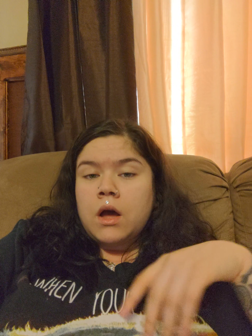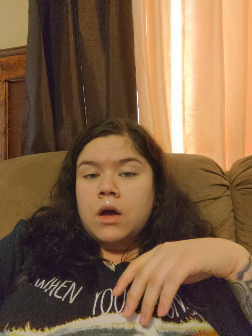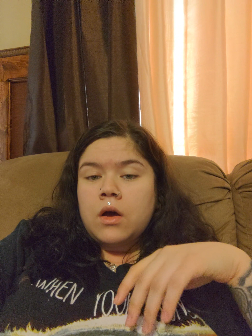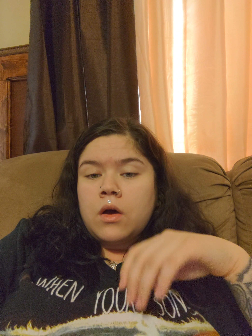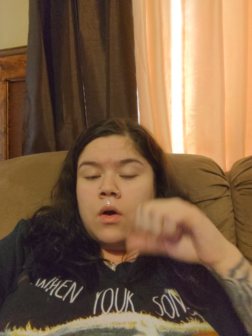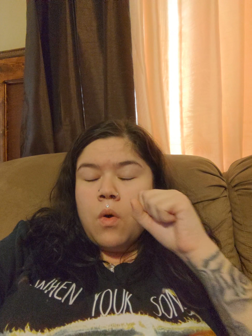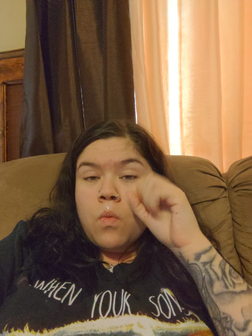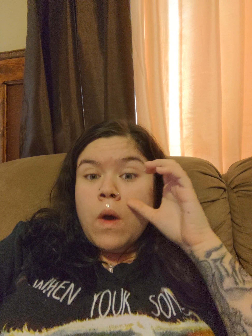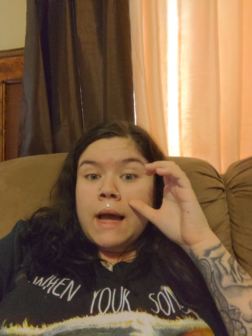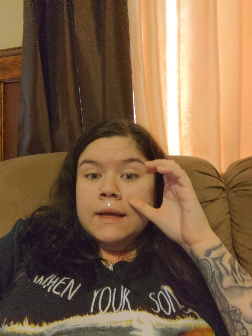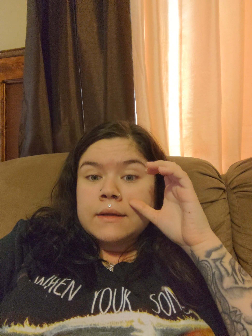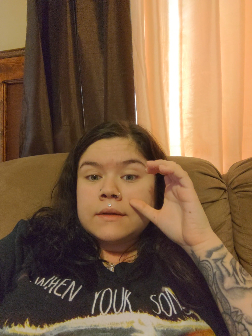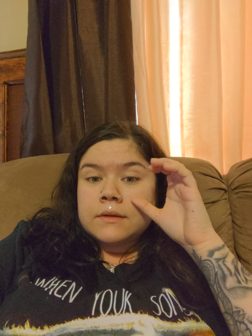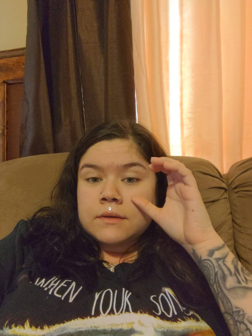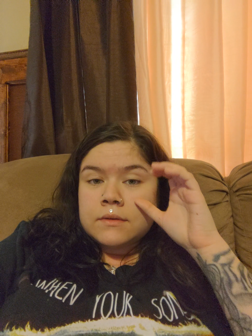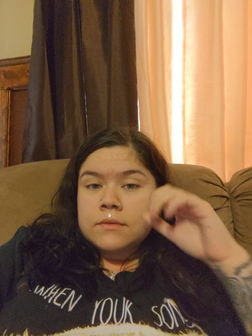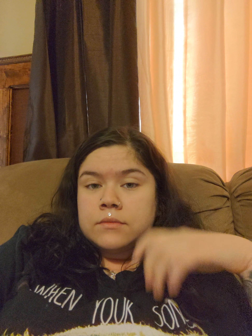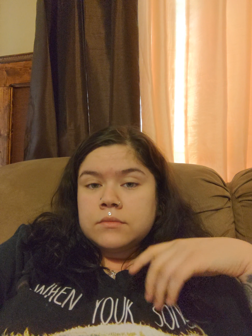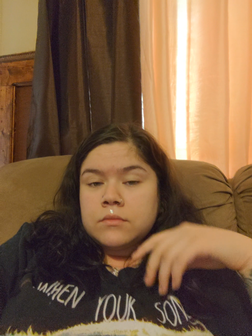awake